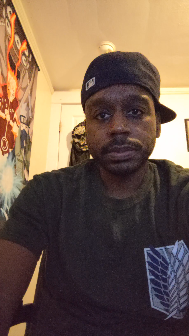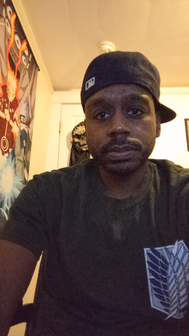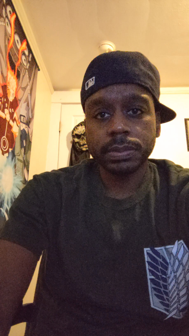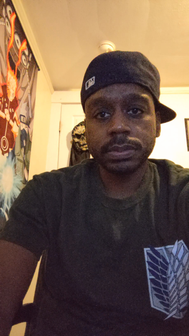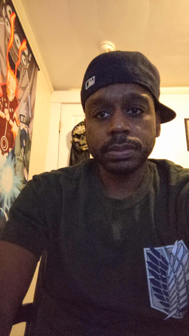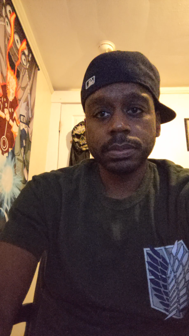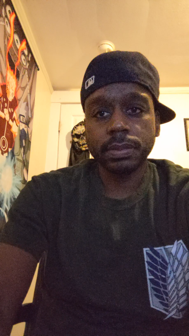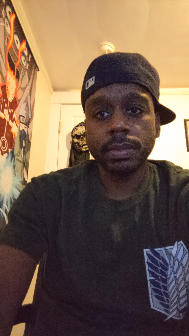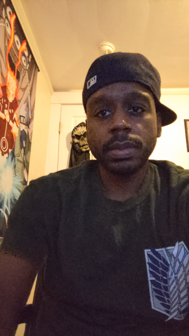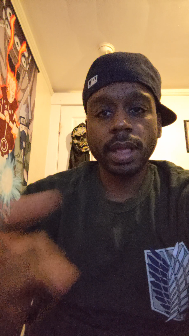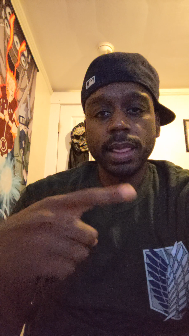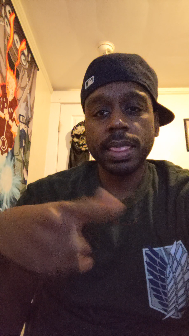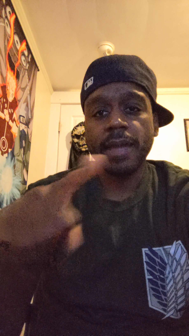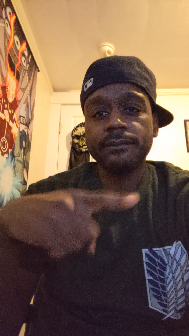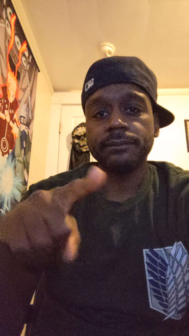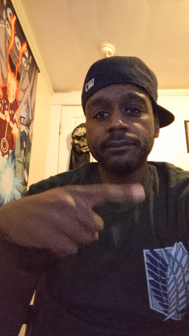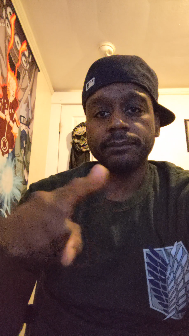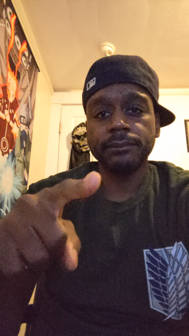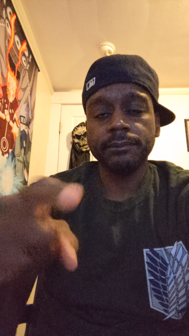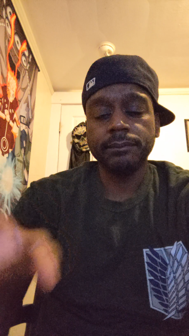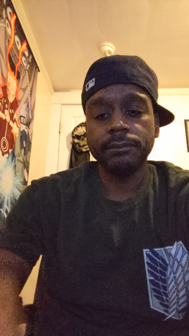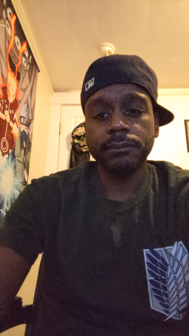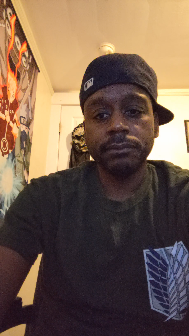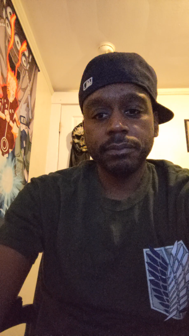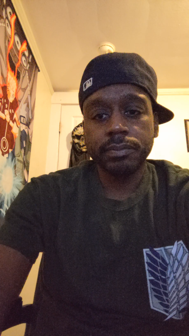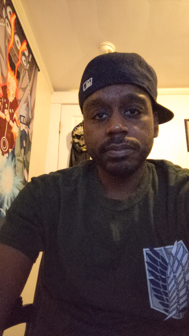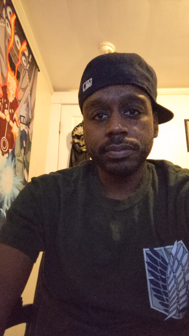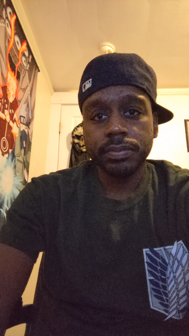knife